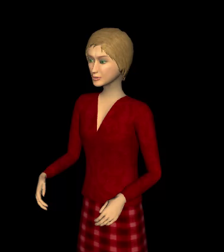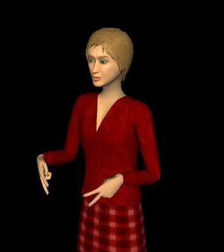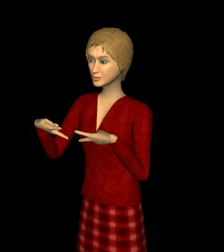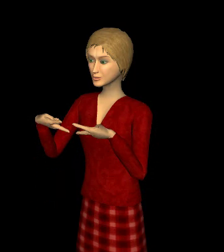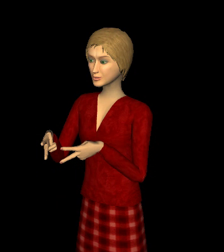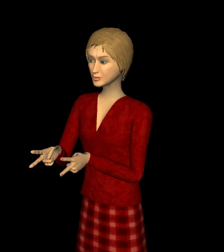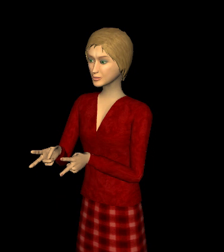تفويض